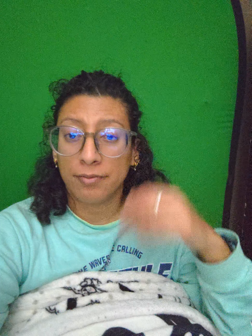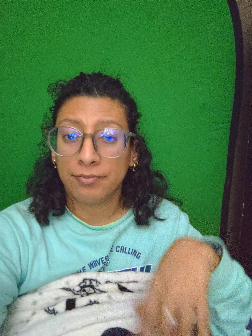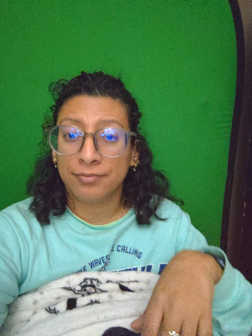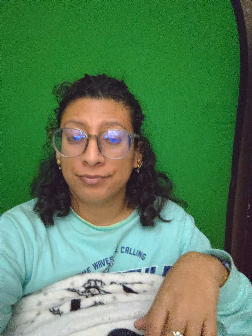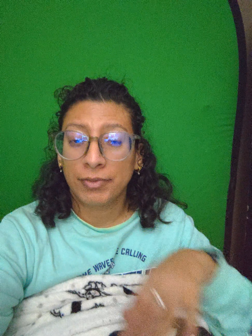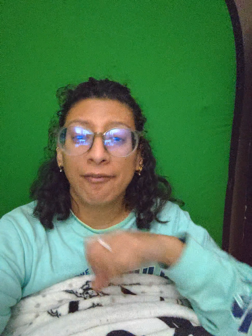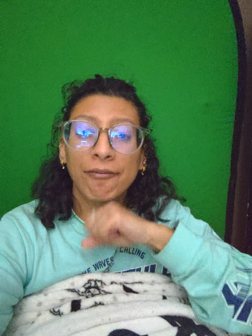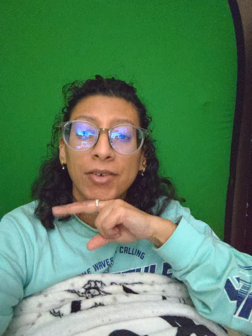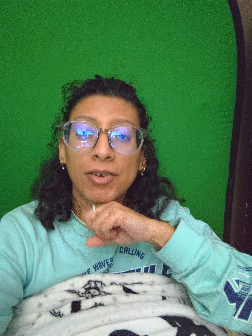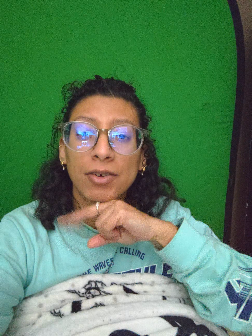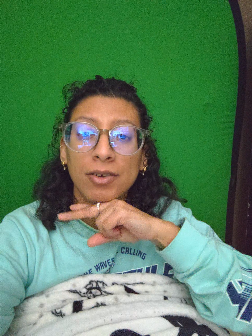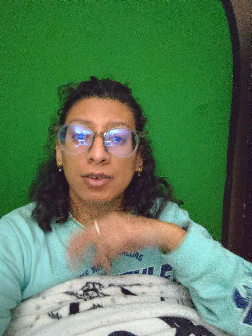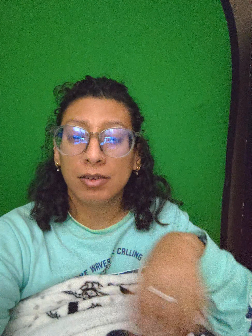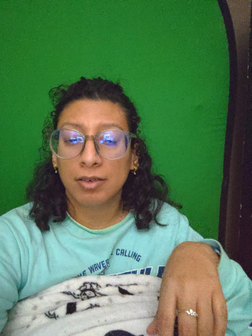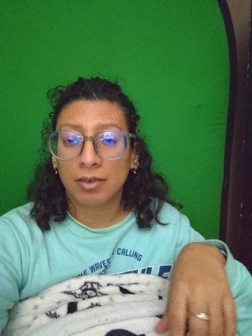frog